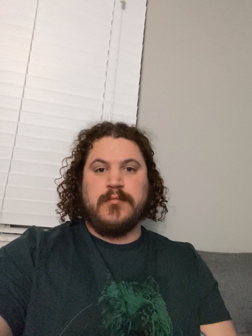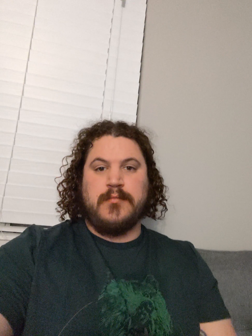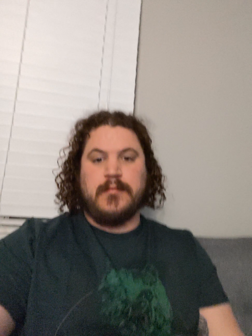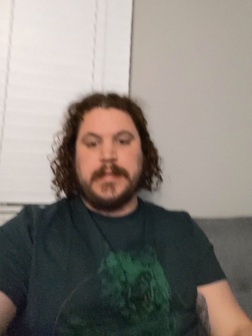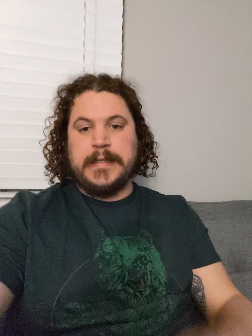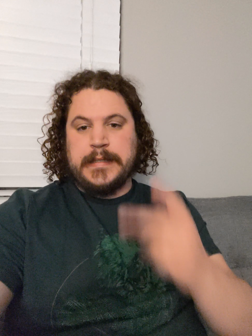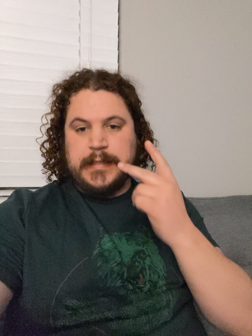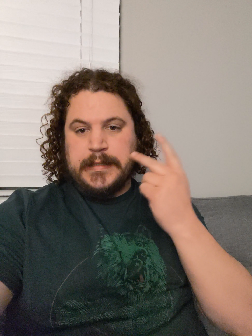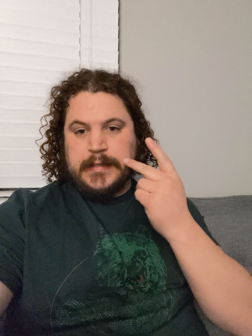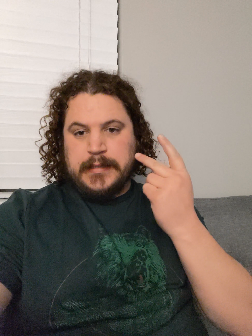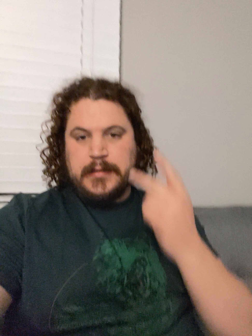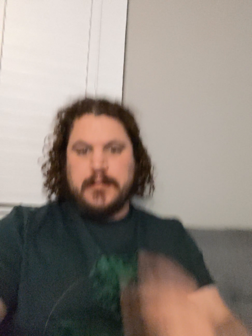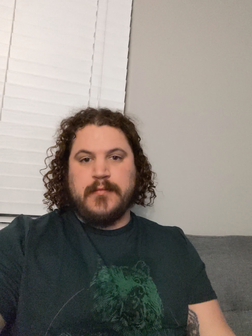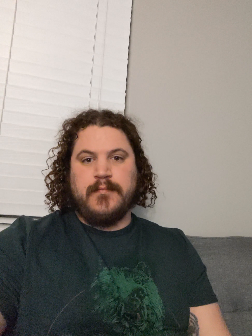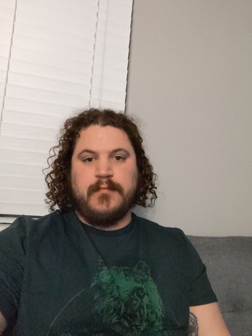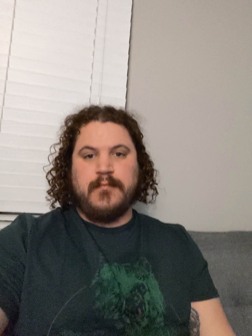kitty